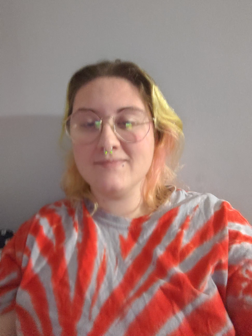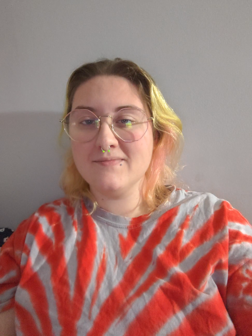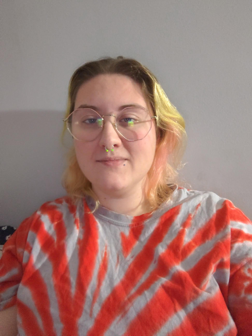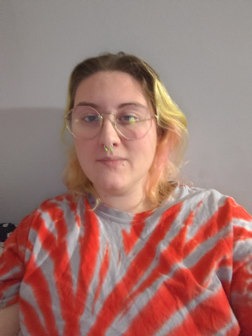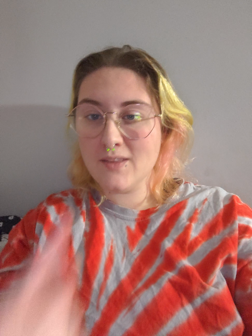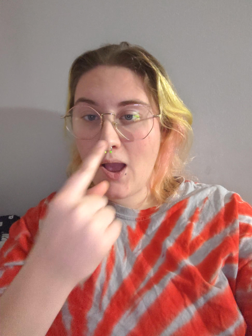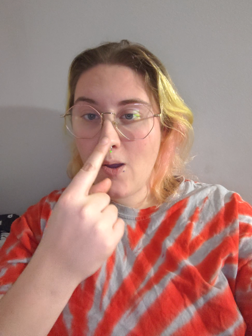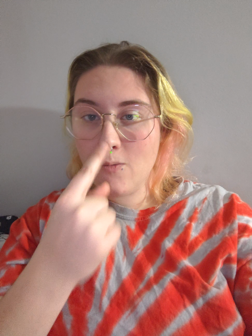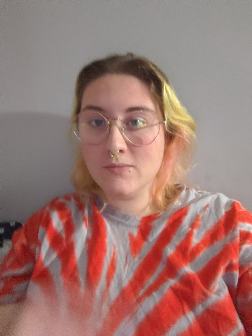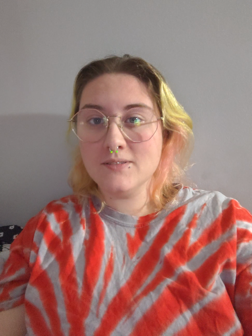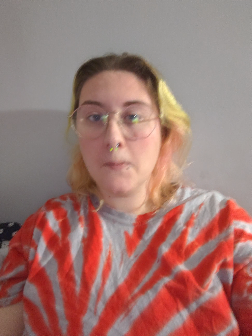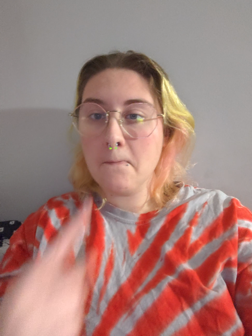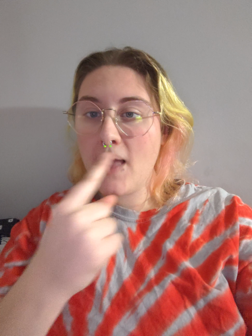nose